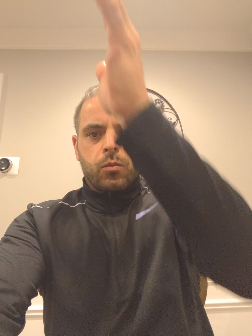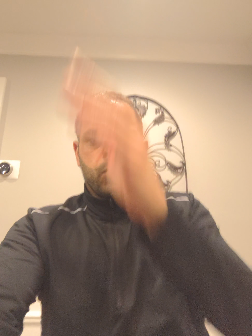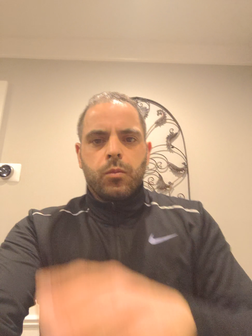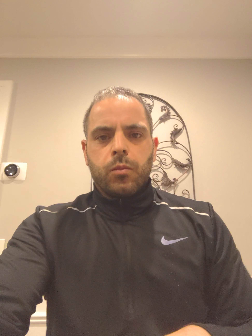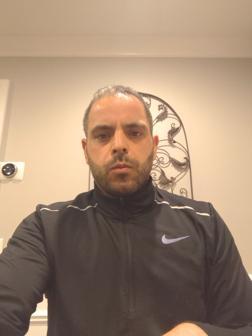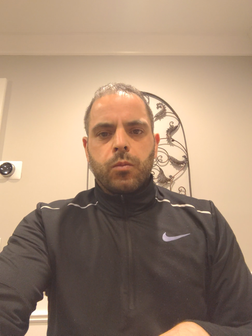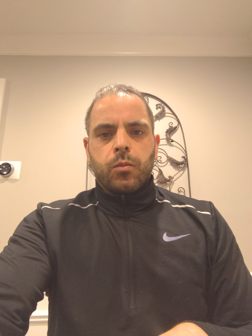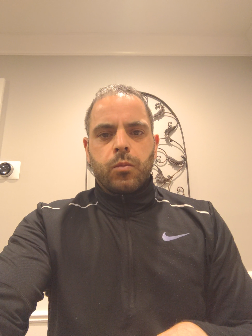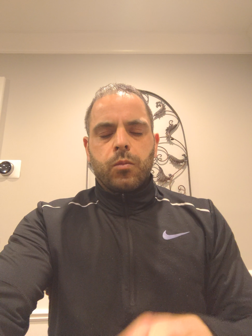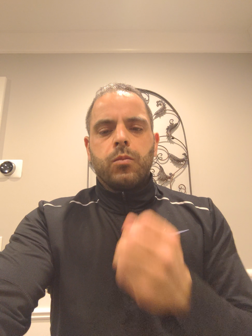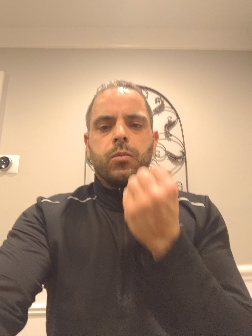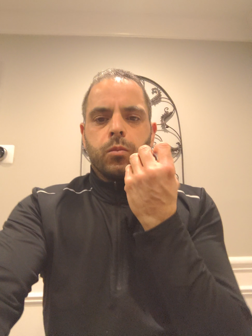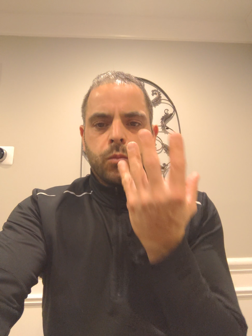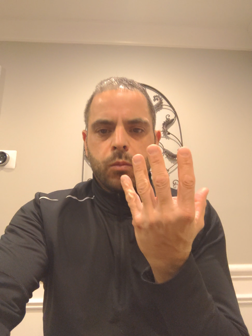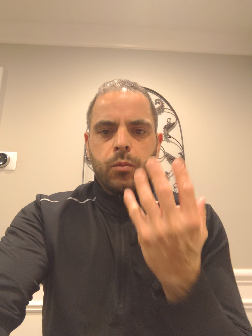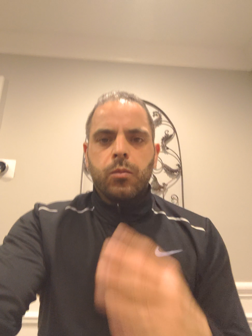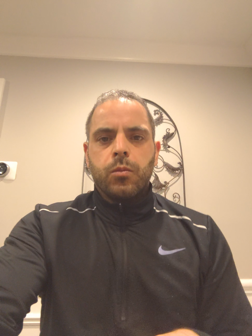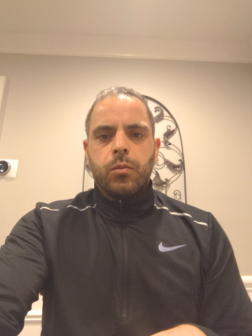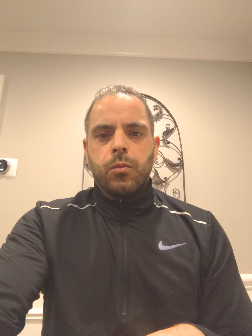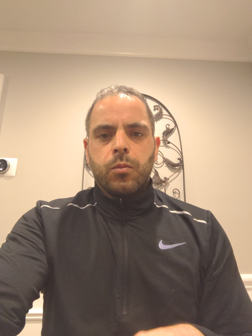many